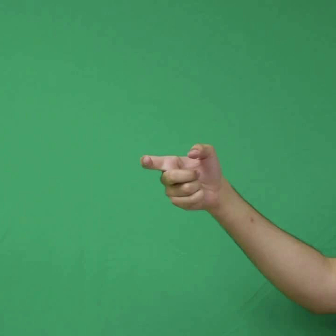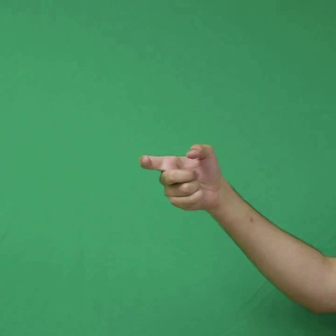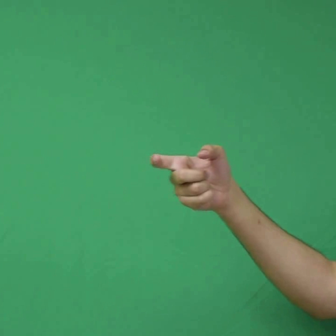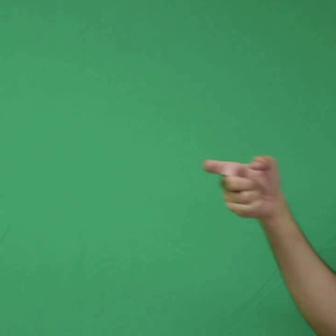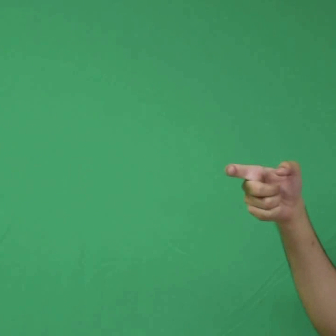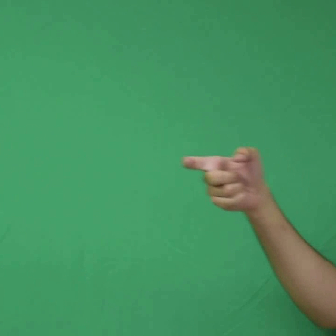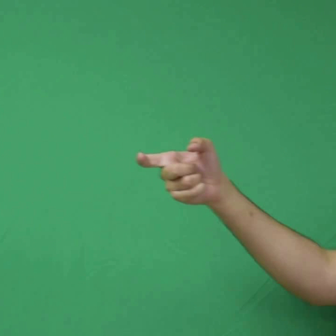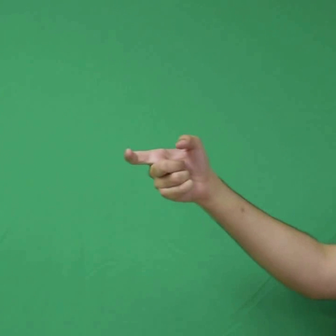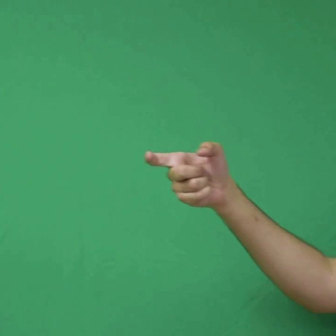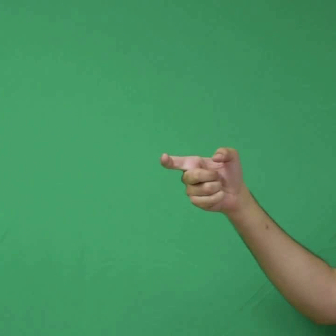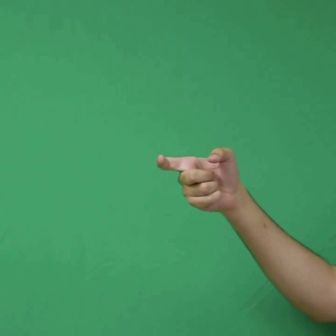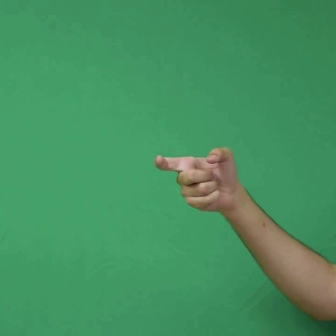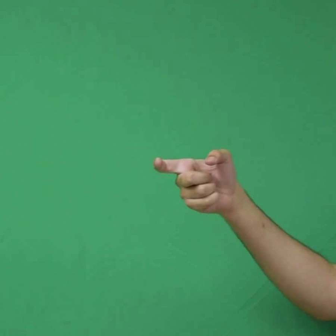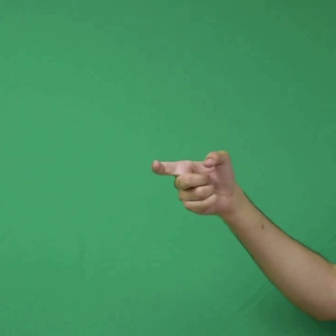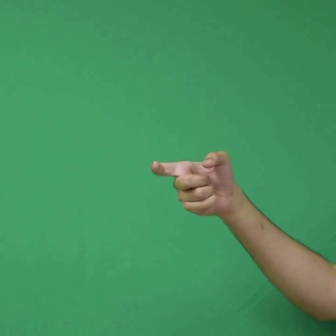X